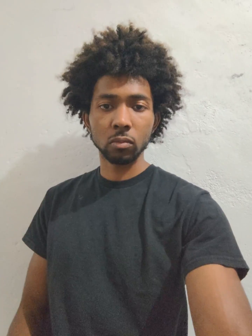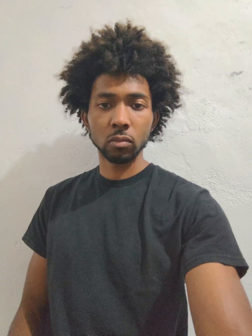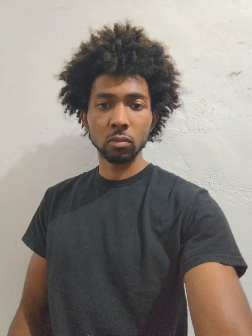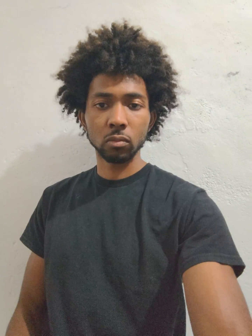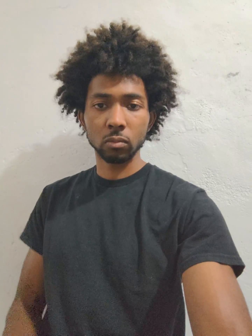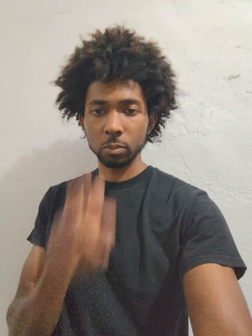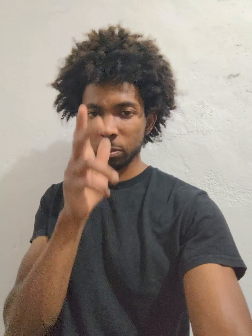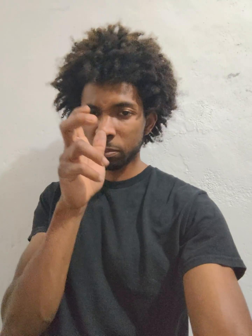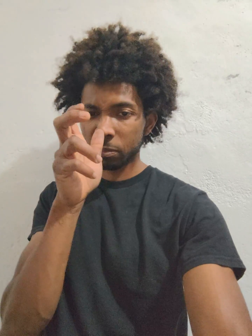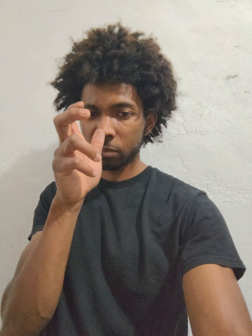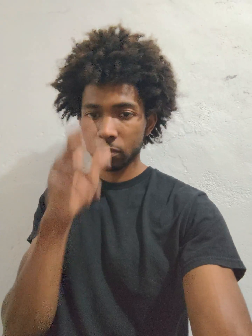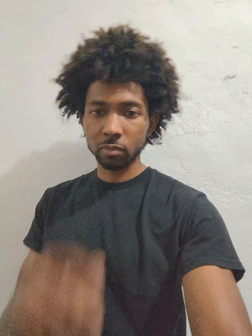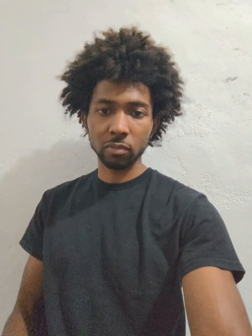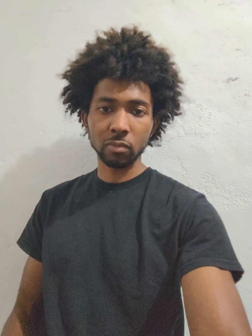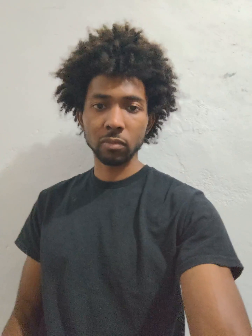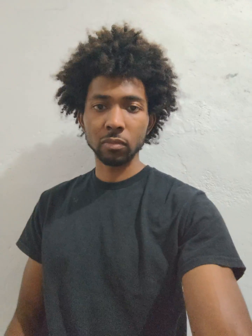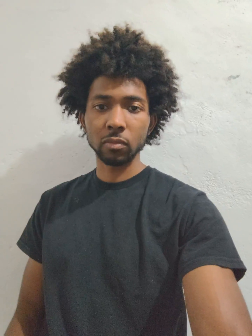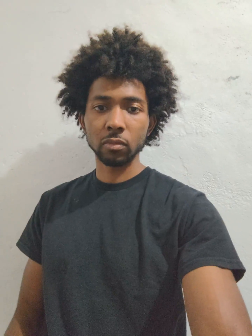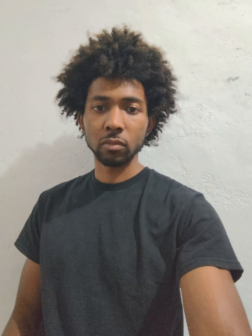ant